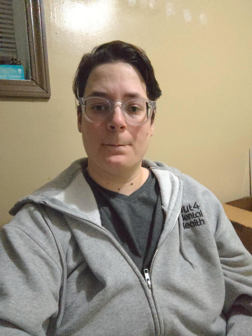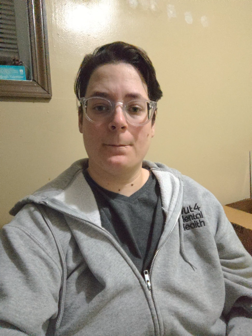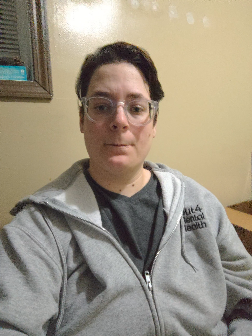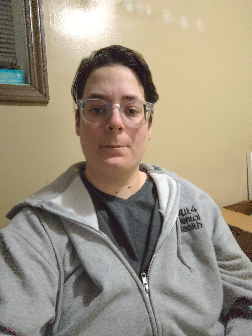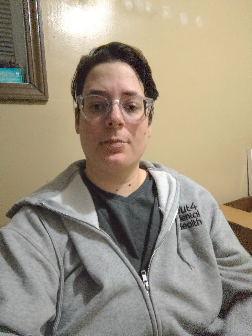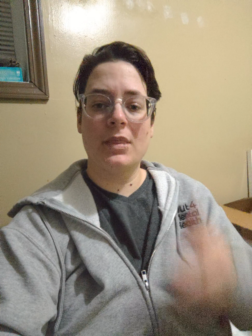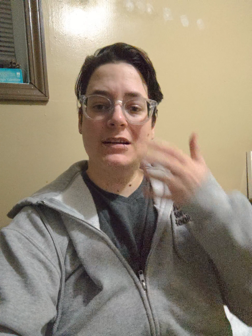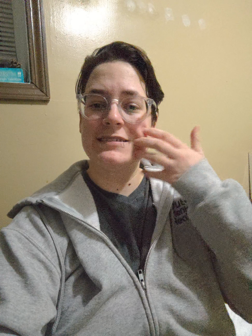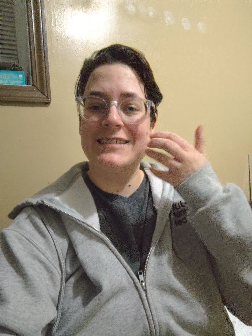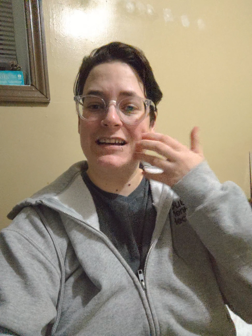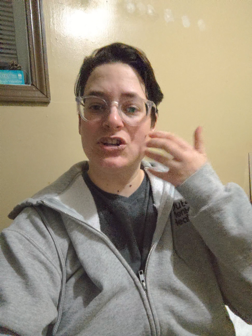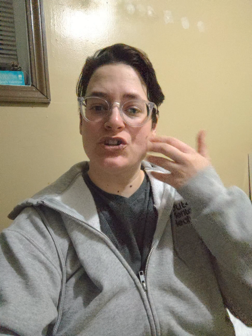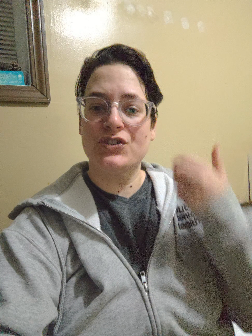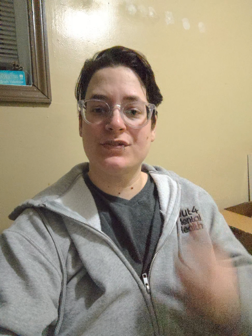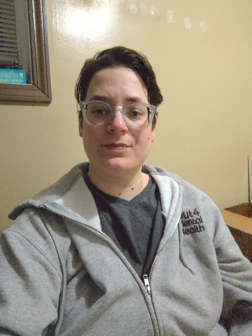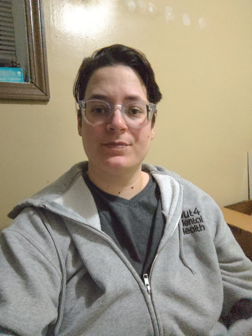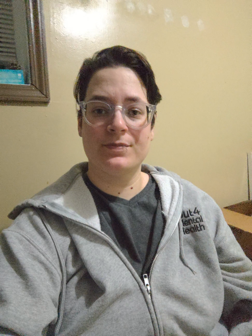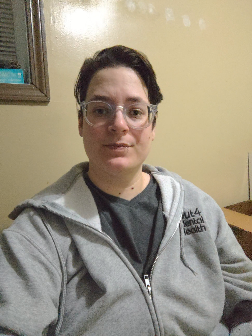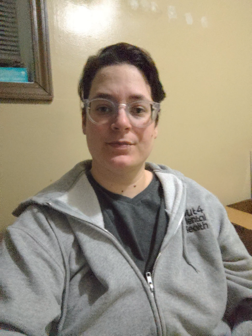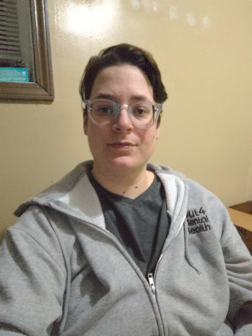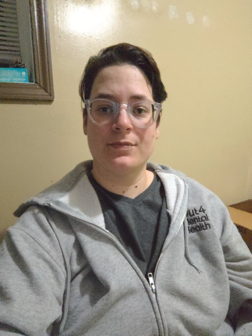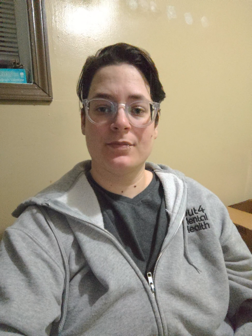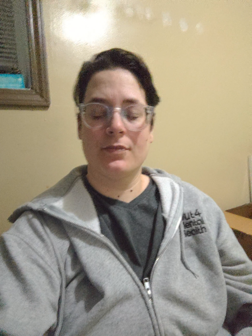tiger